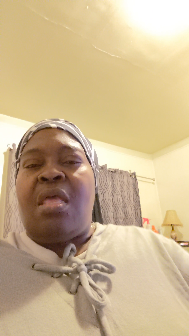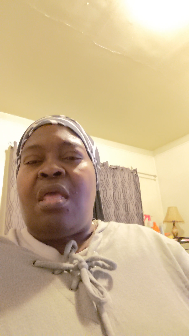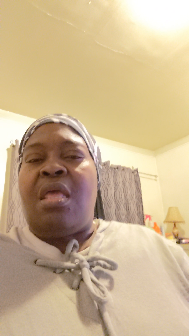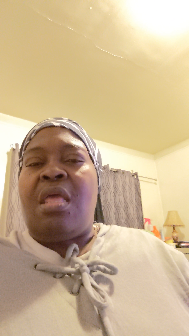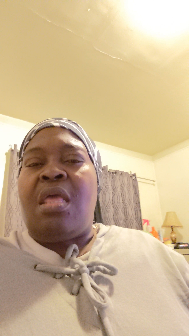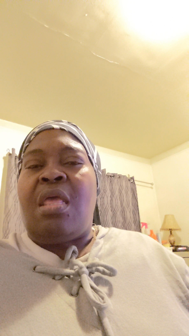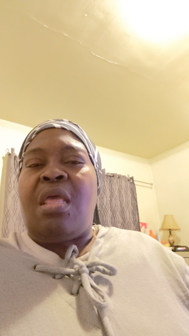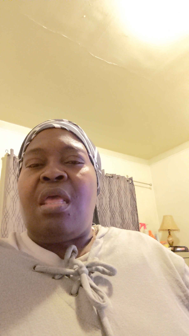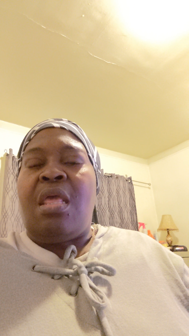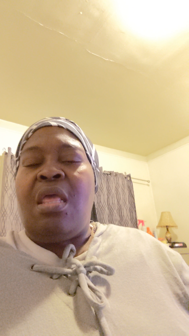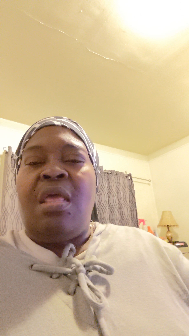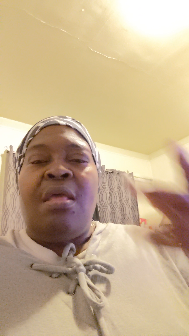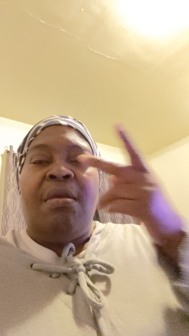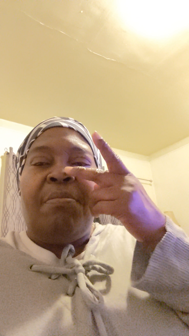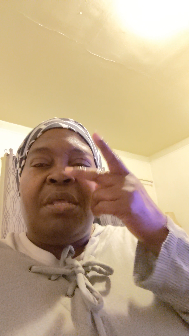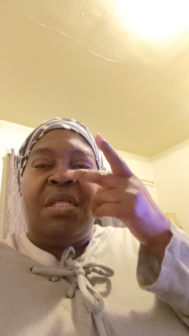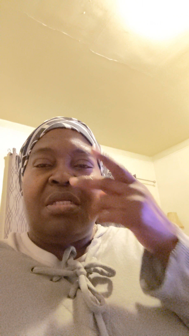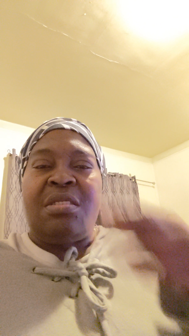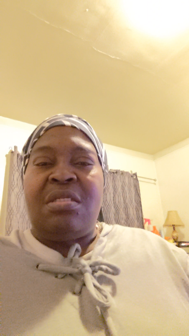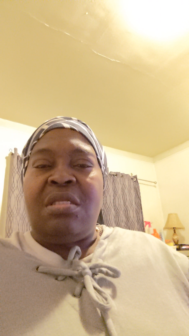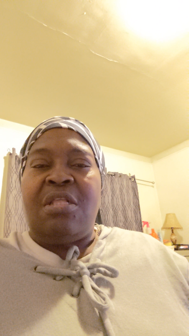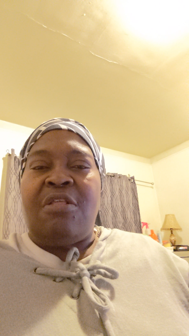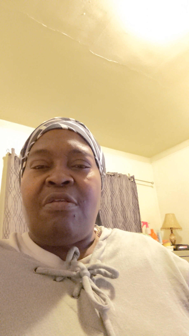penis